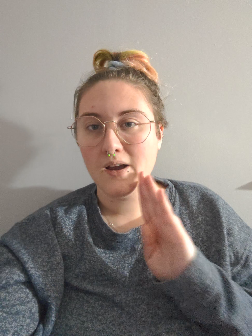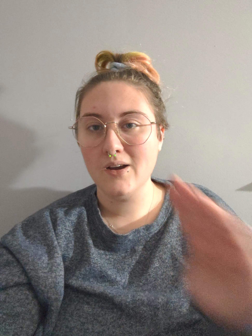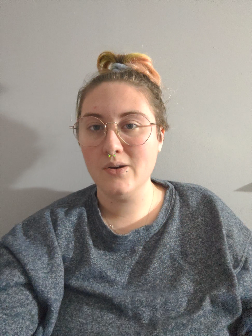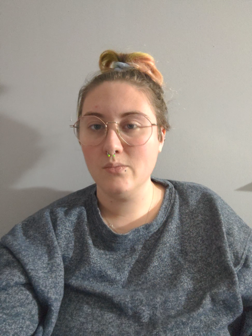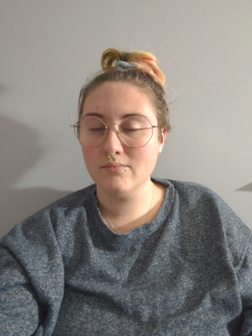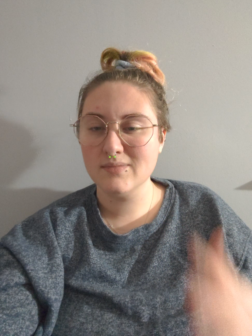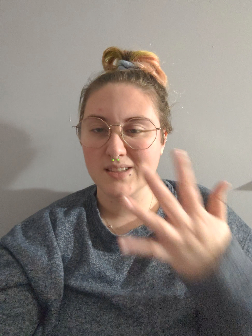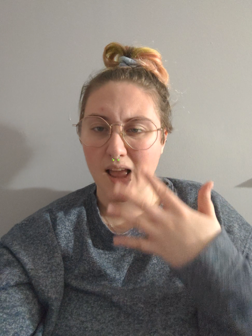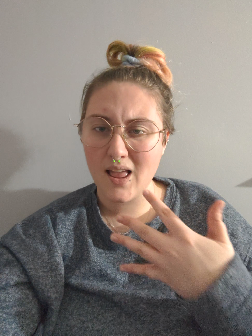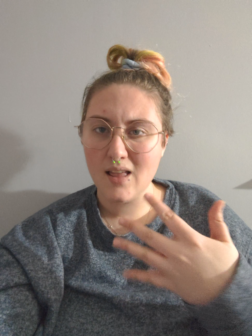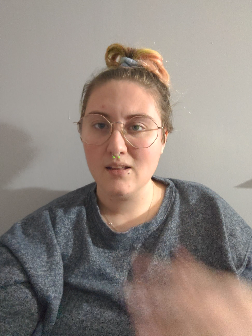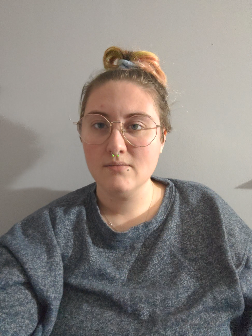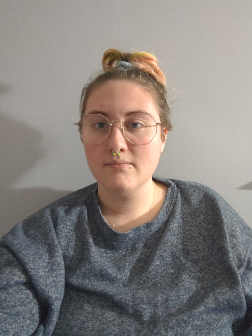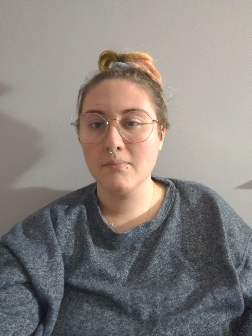sad